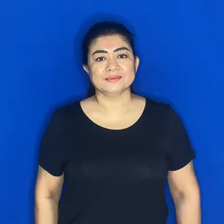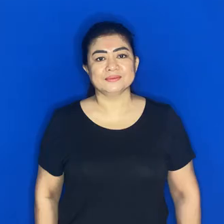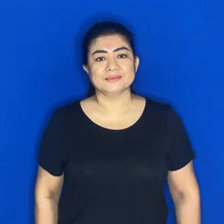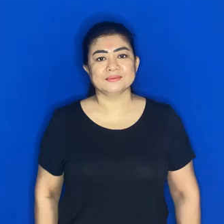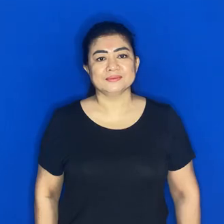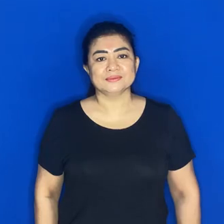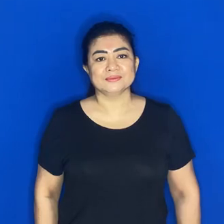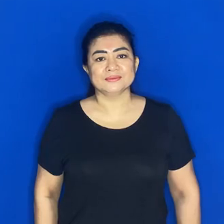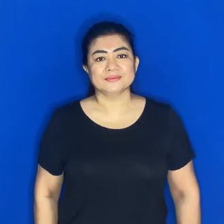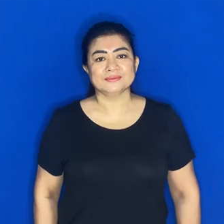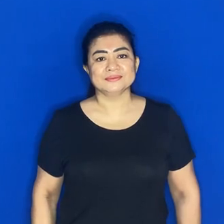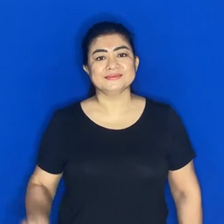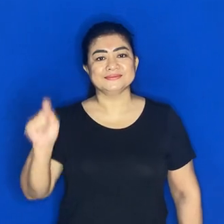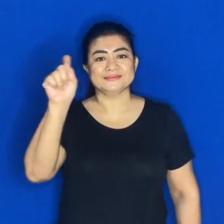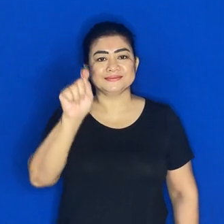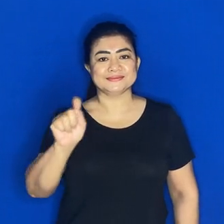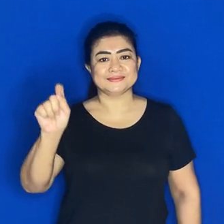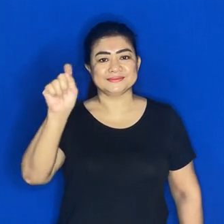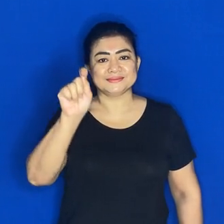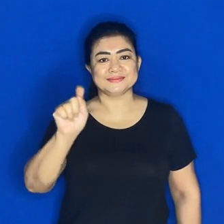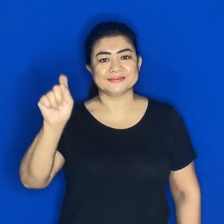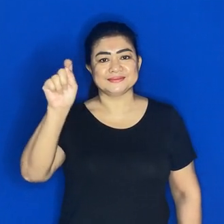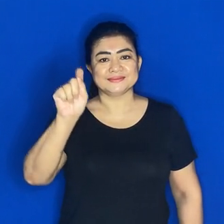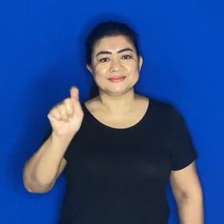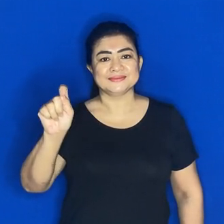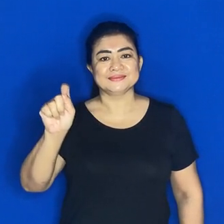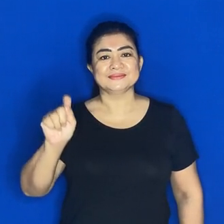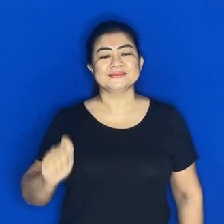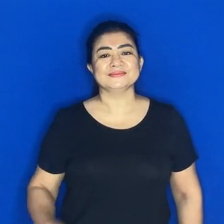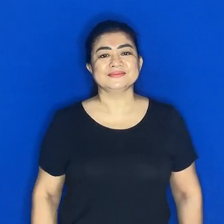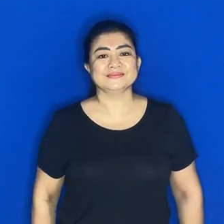tuesday